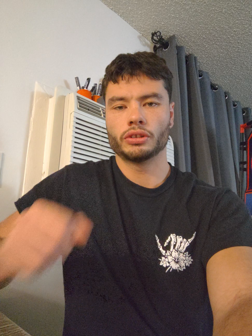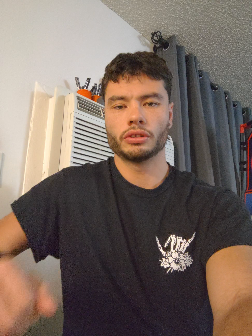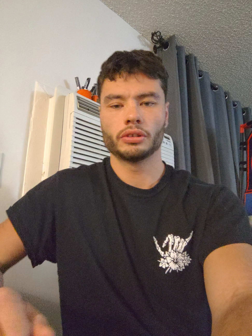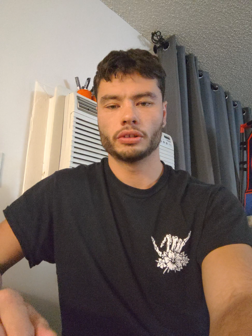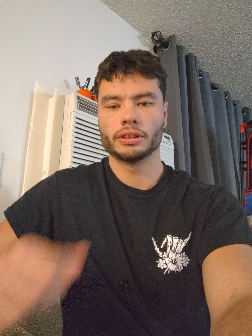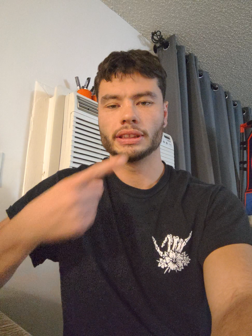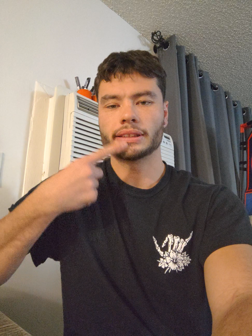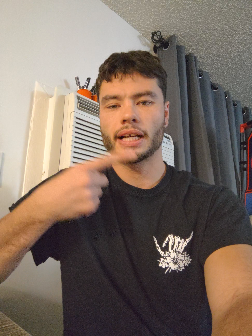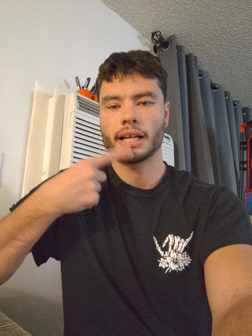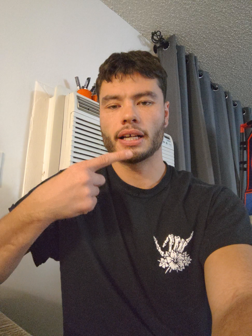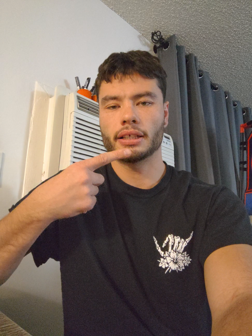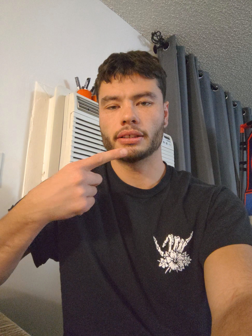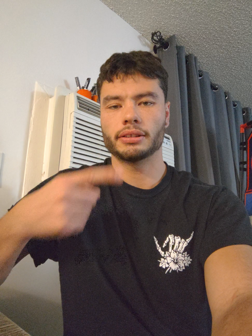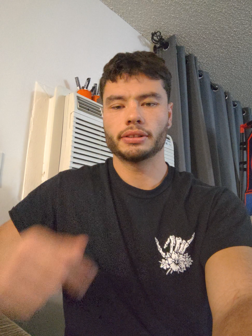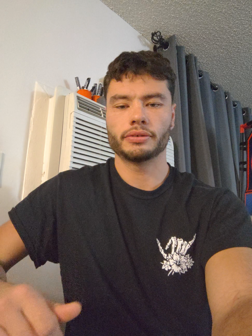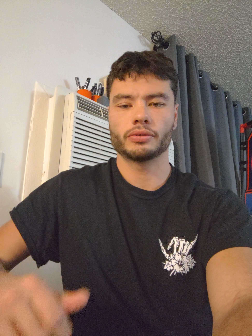say